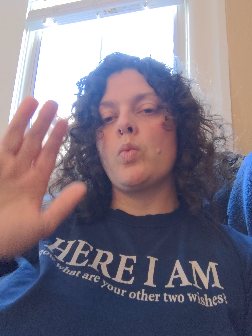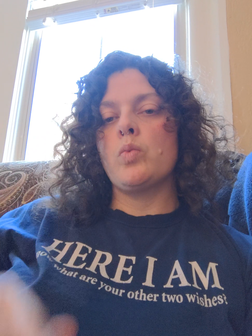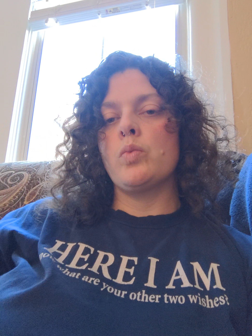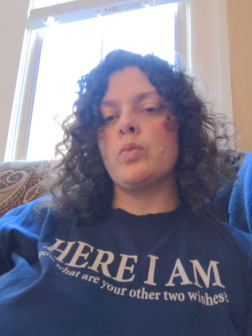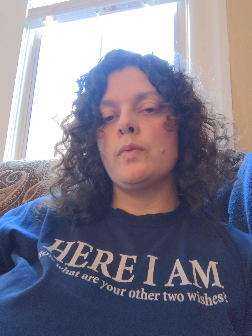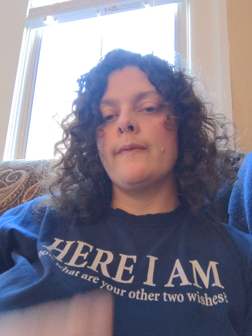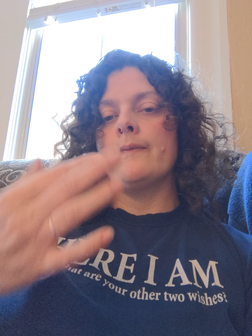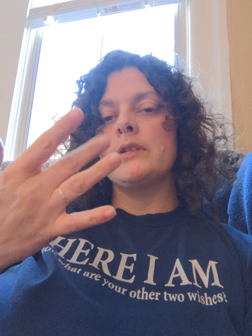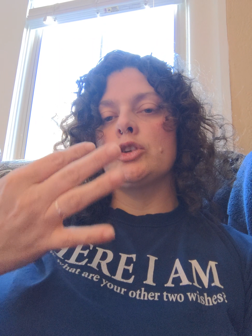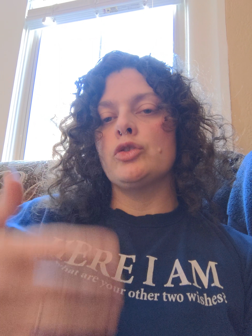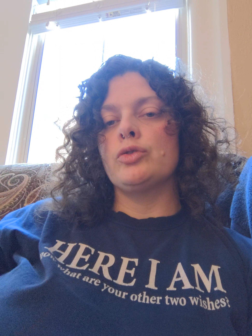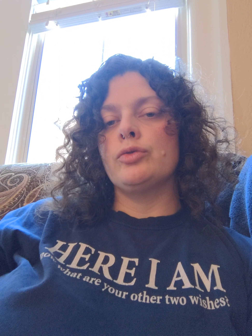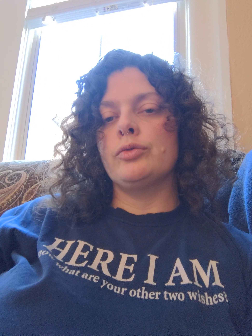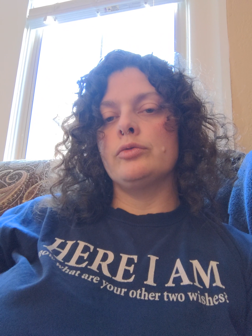finger